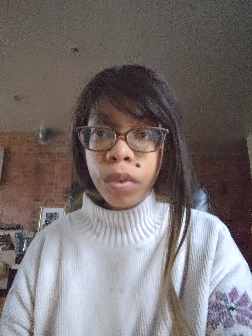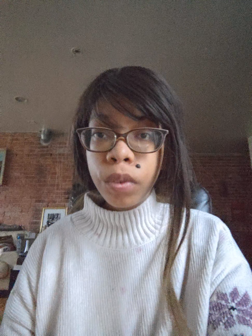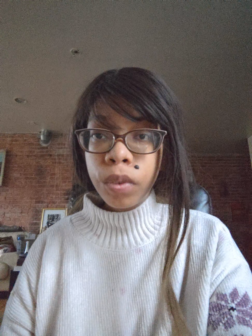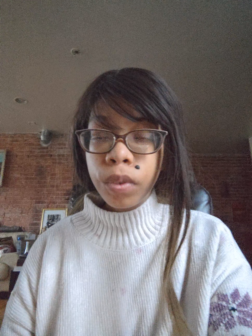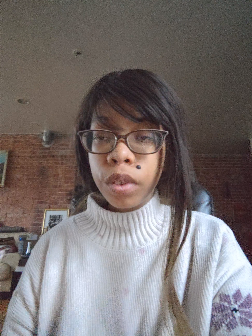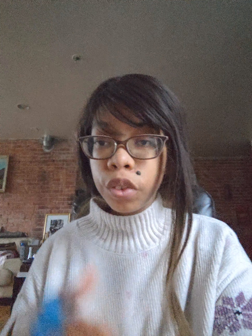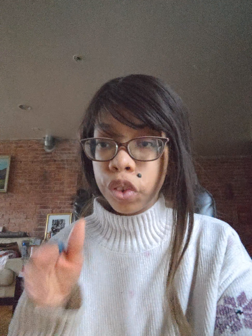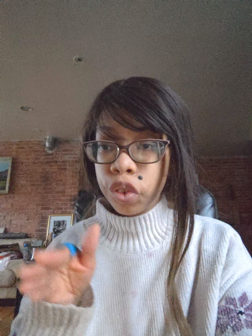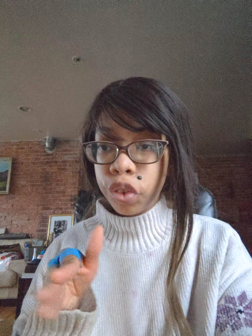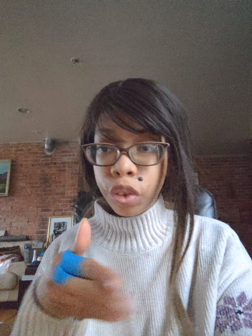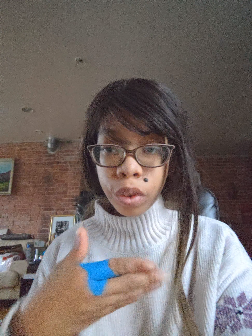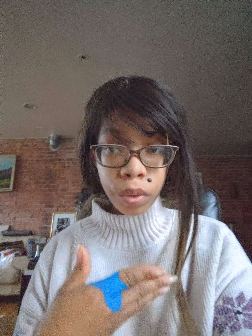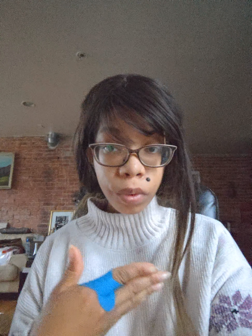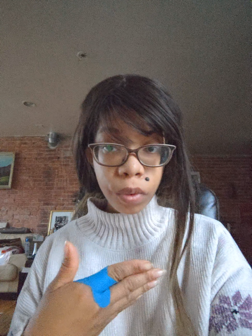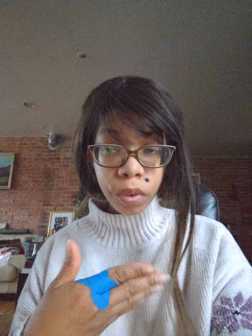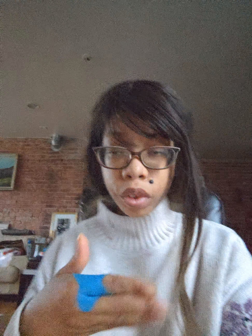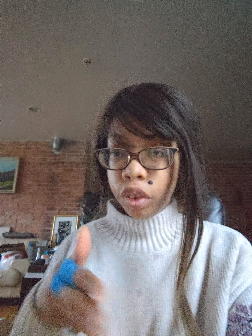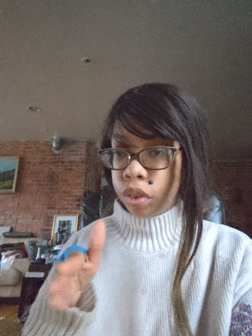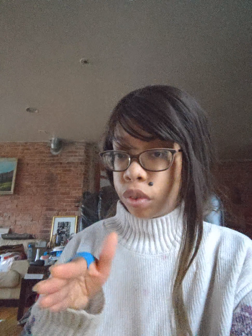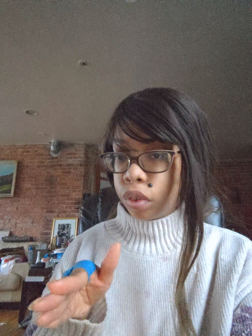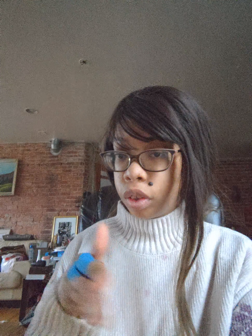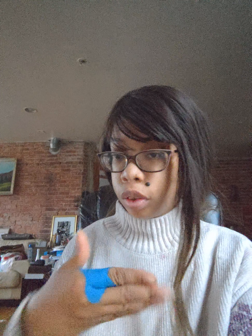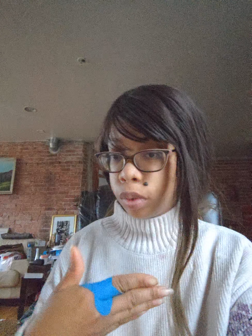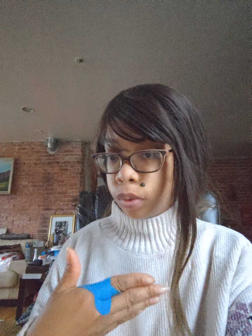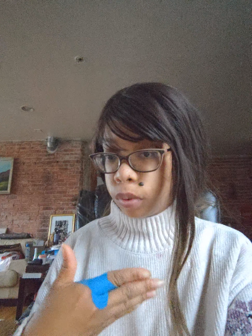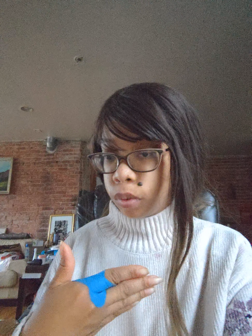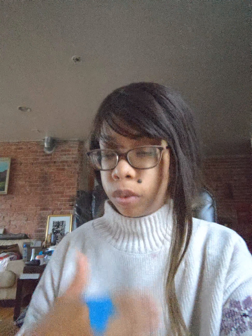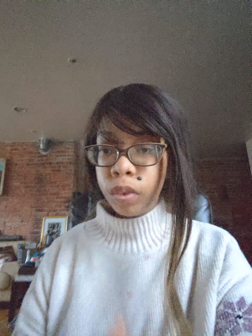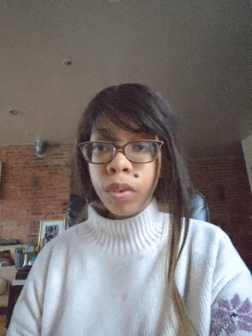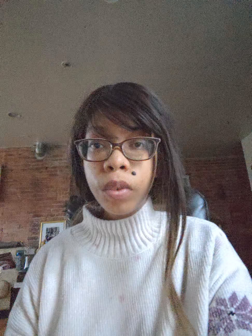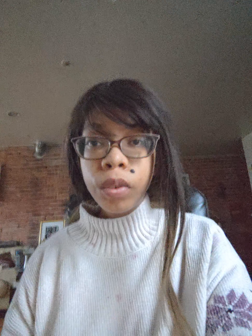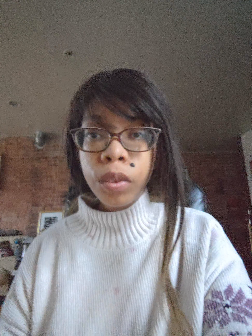room